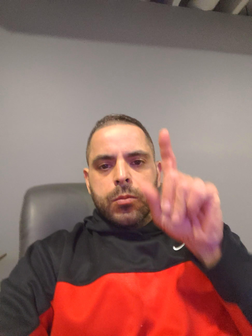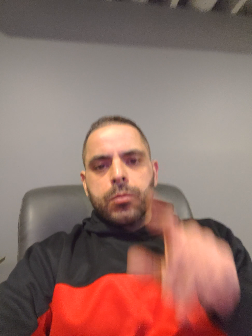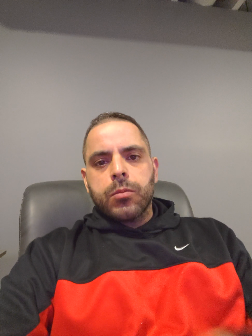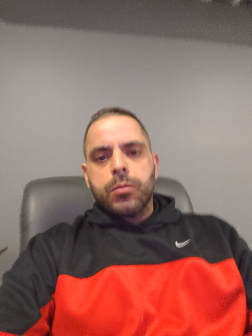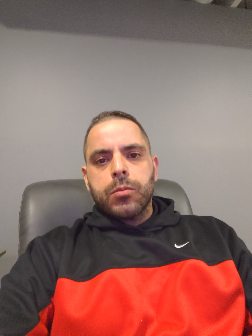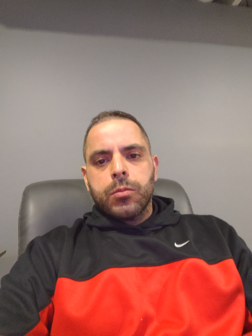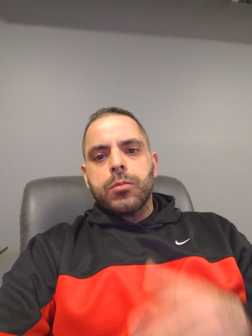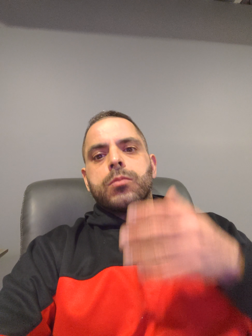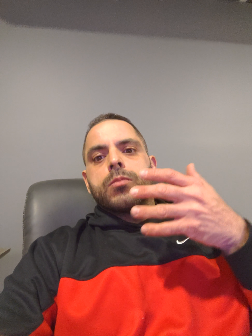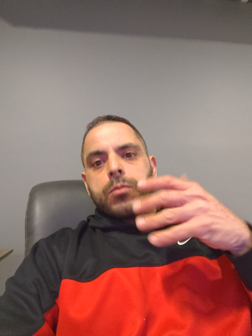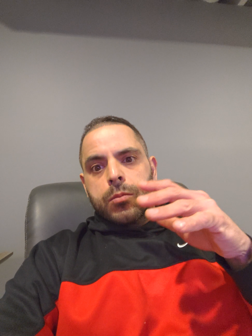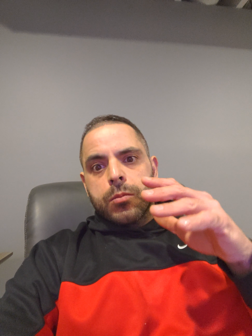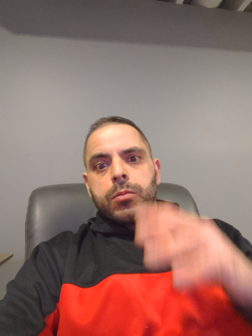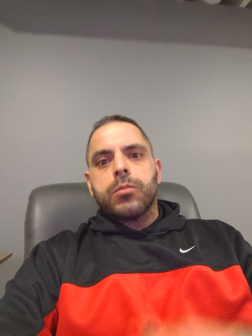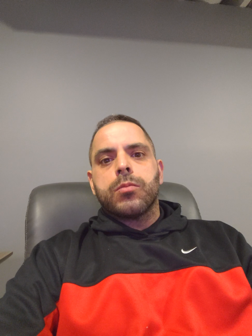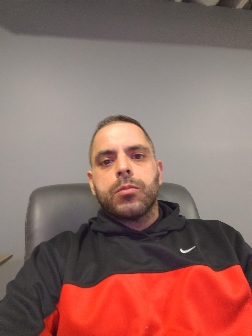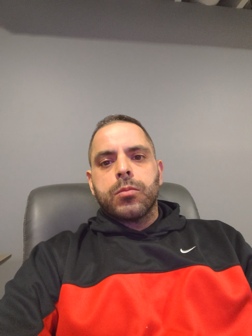after